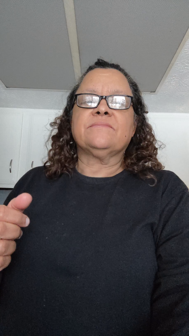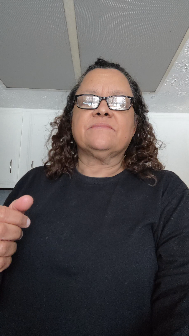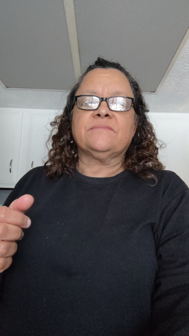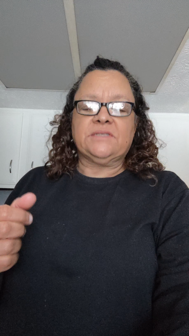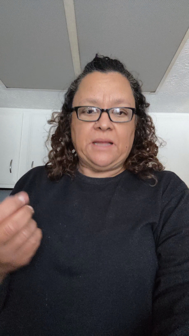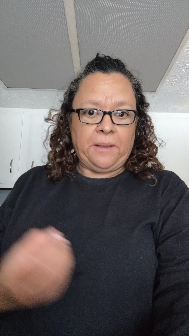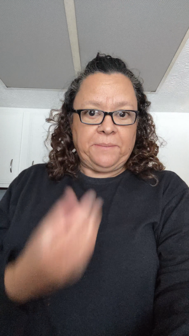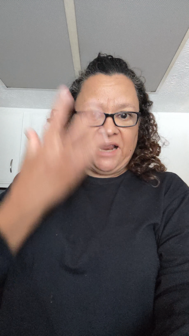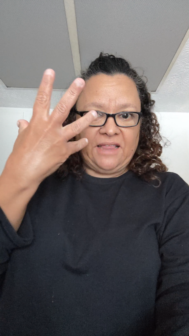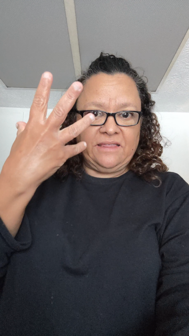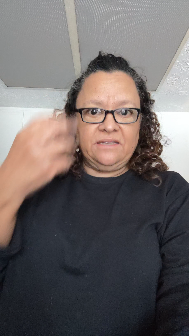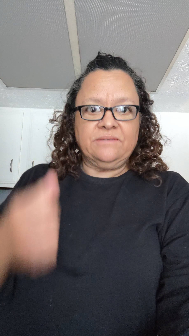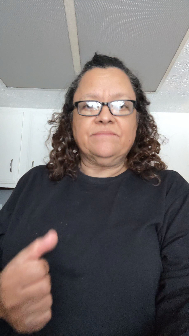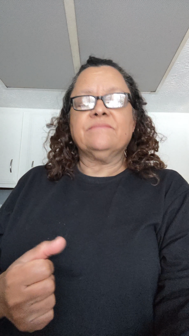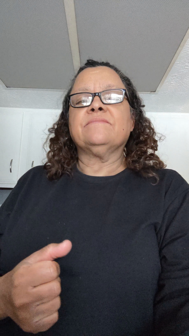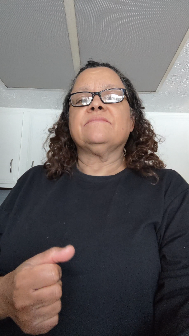plants